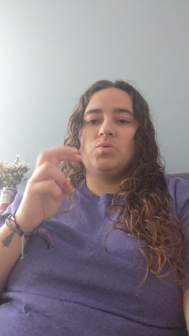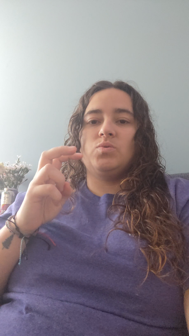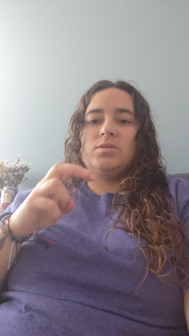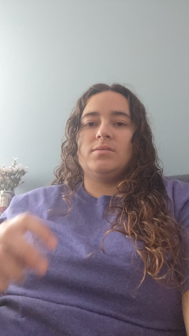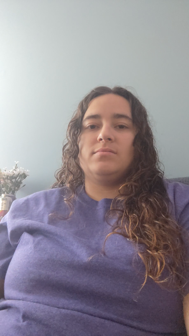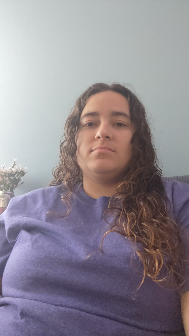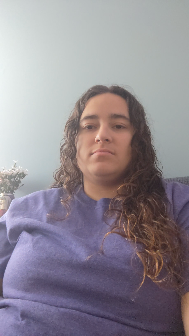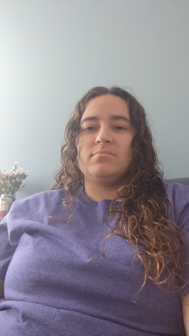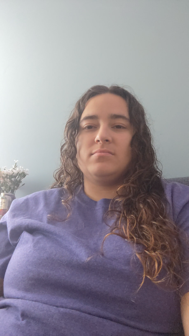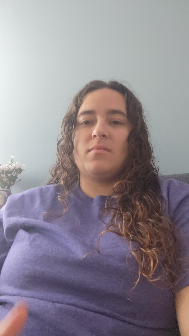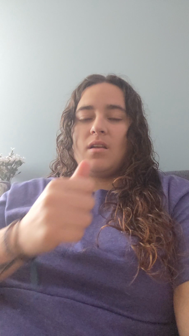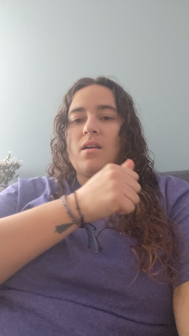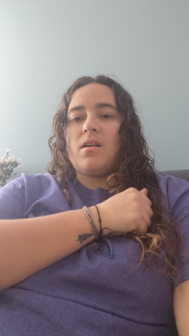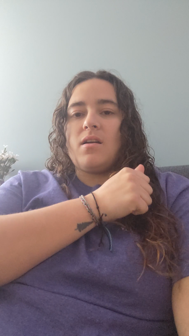hug